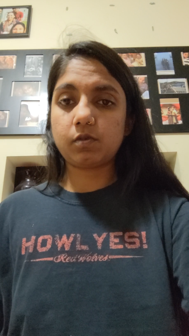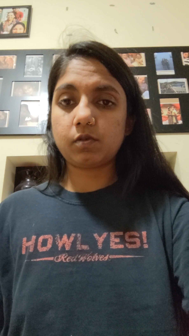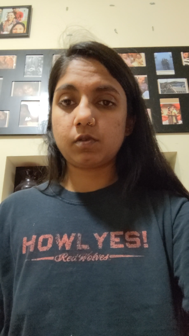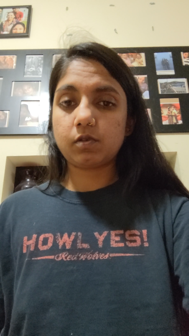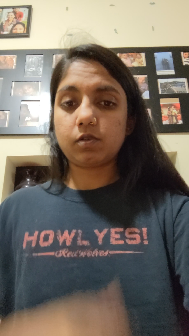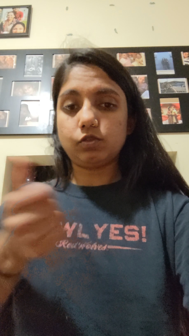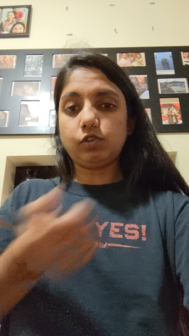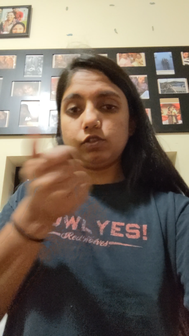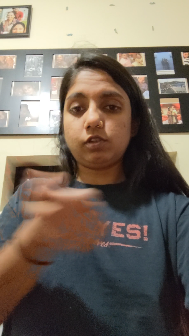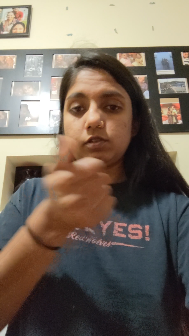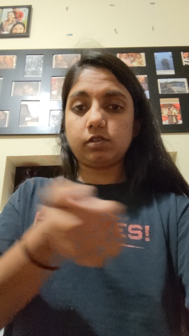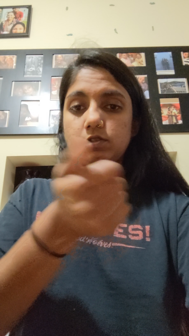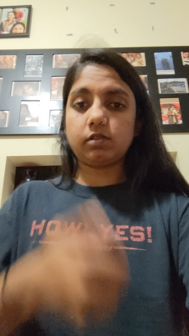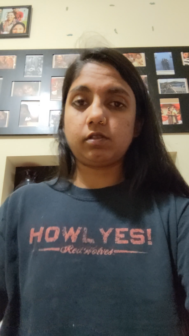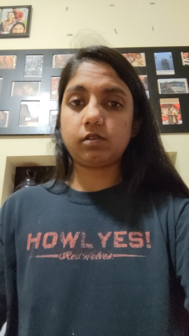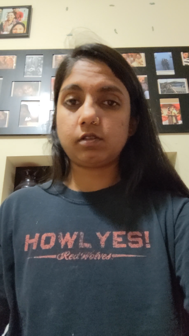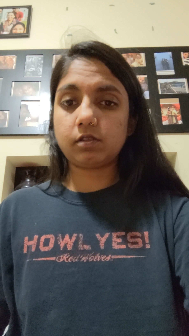chase